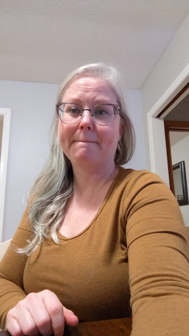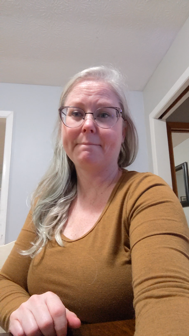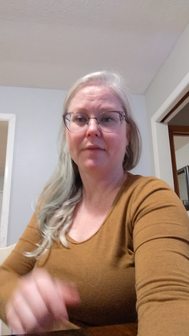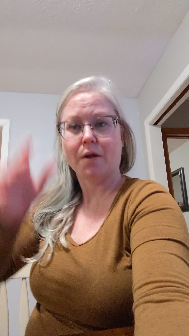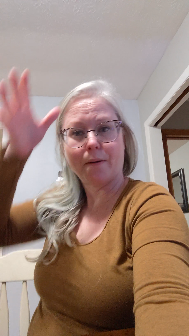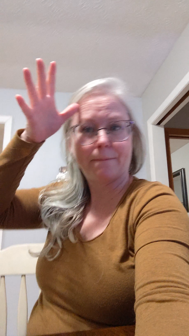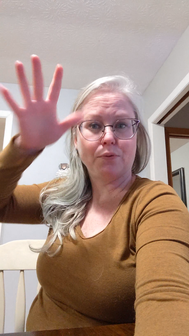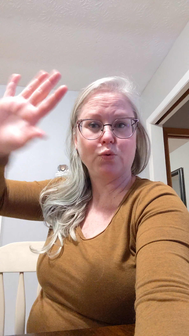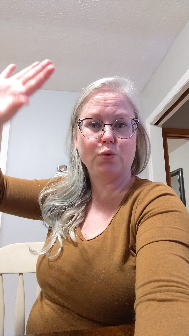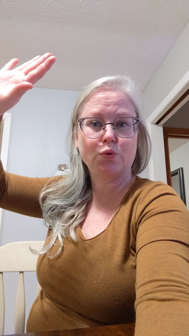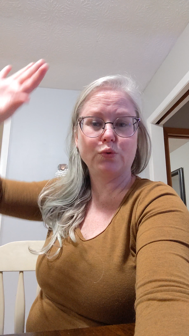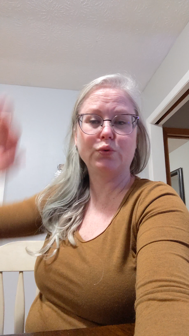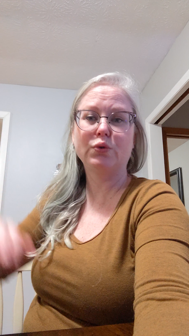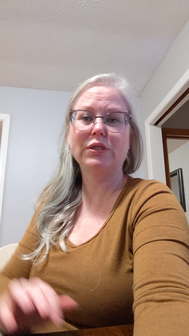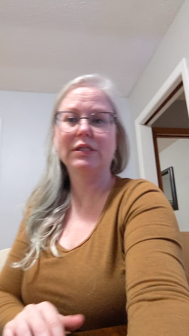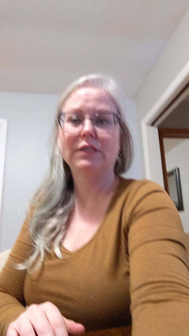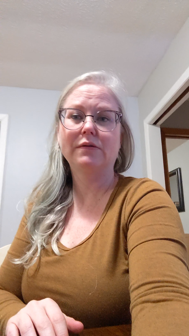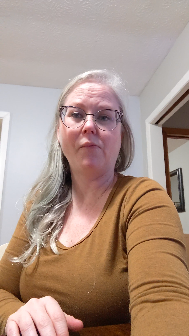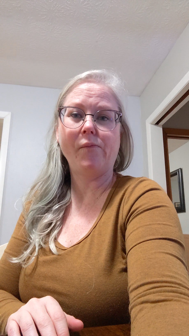moose